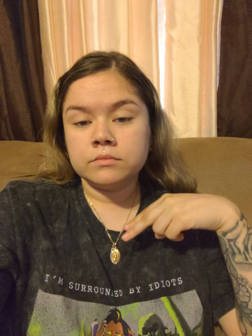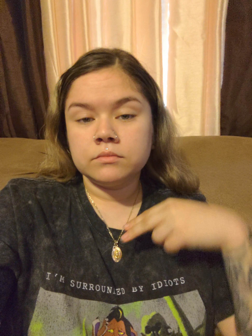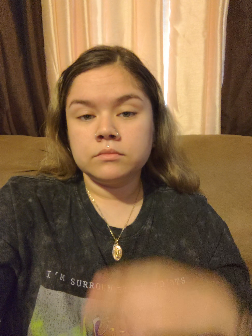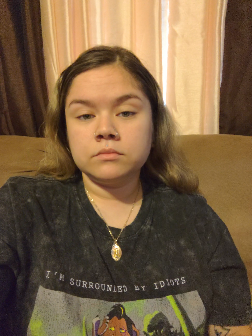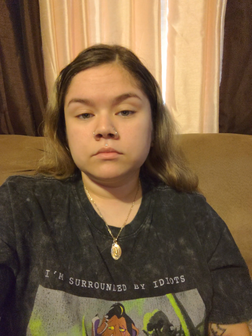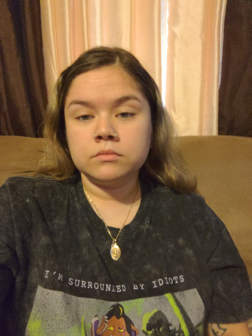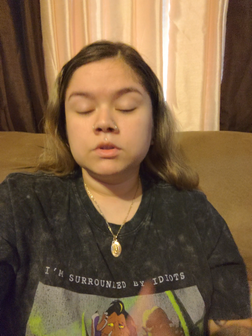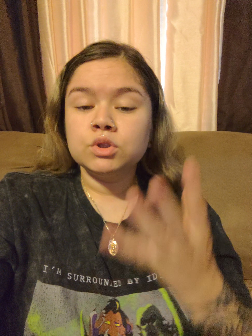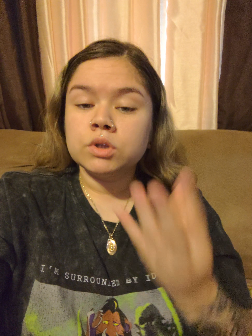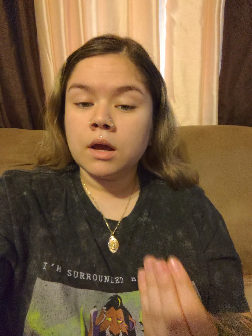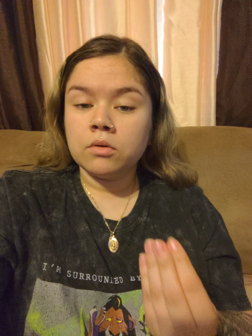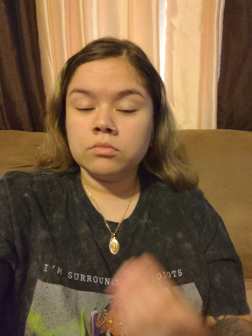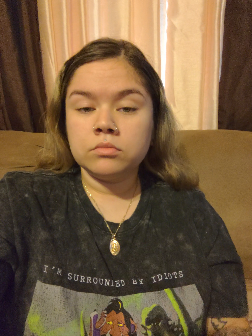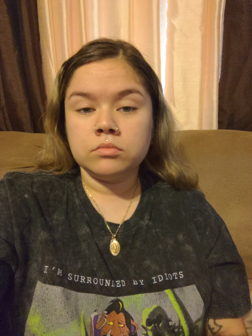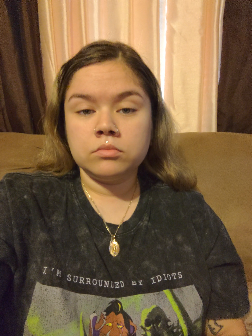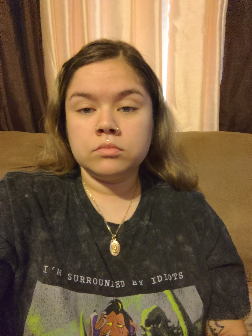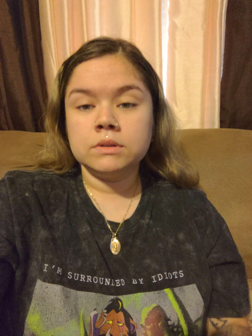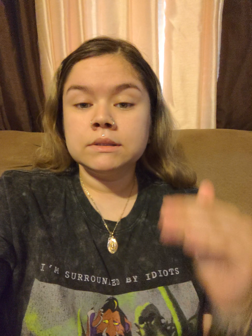gentle